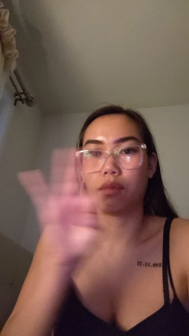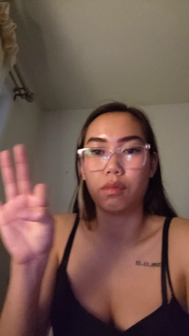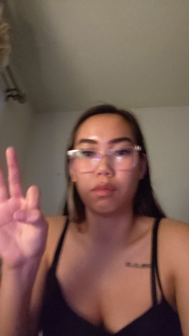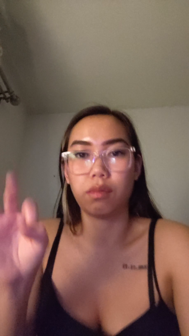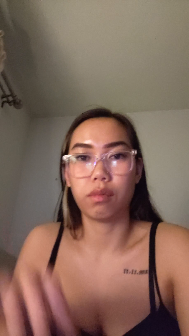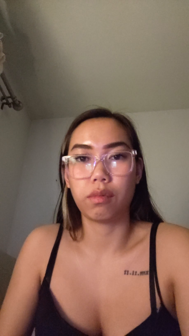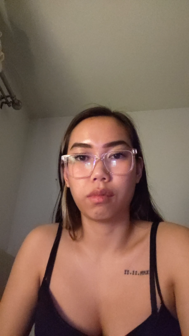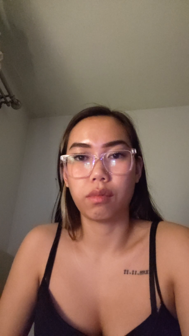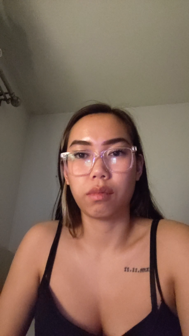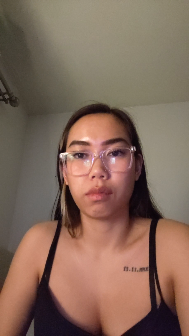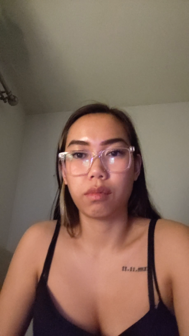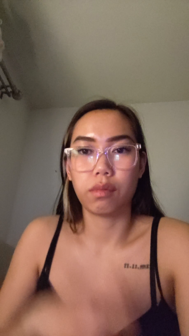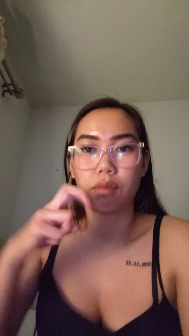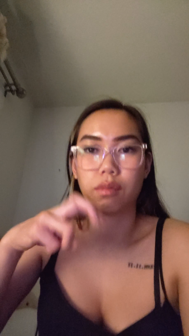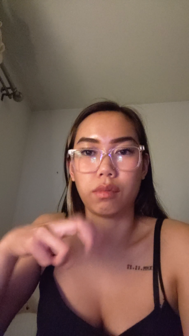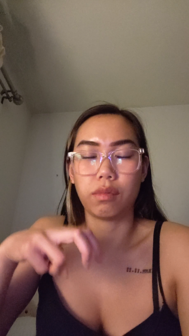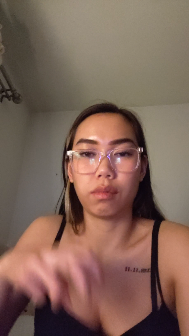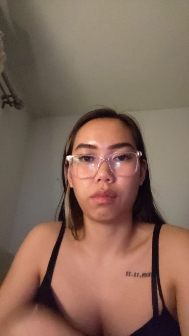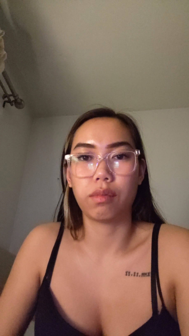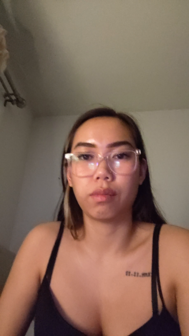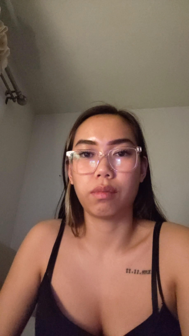potato